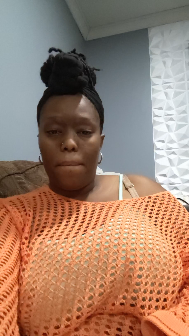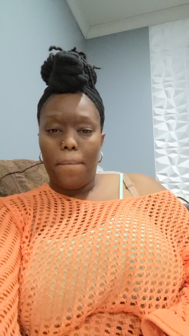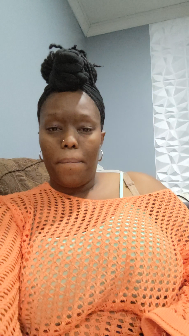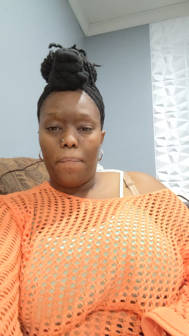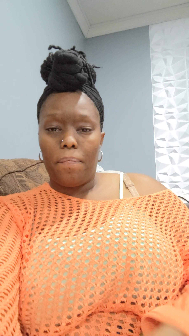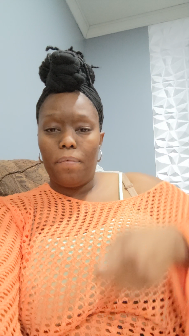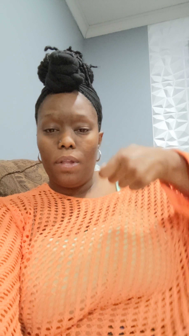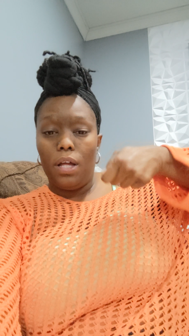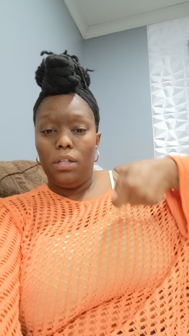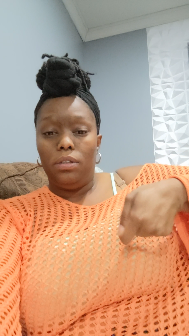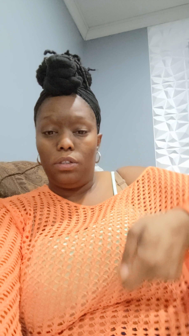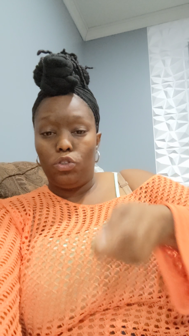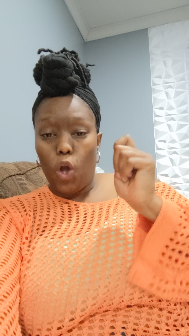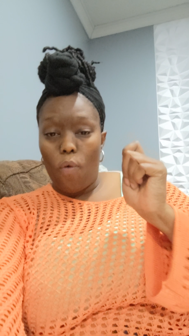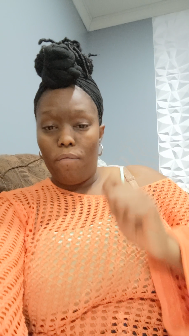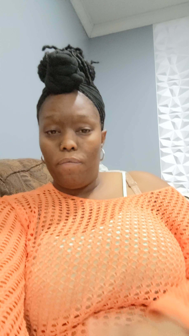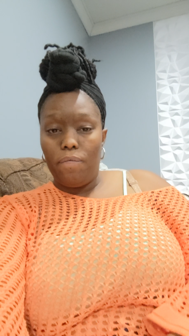shovel